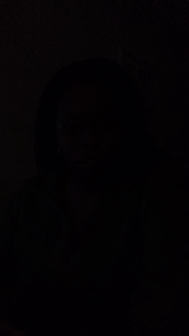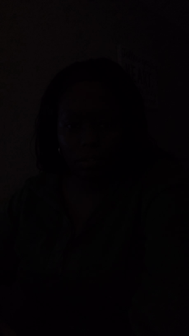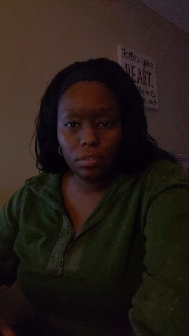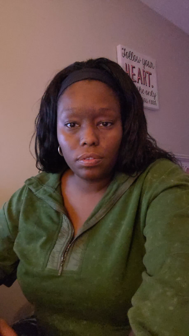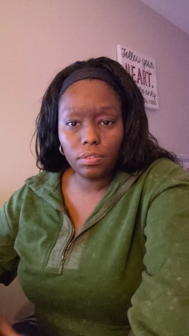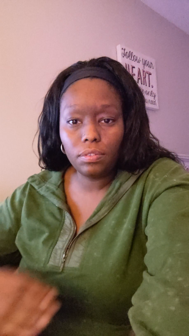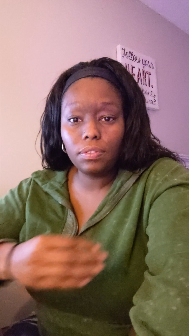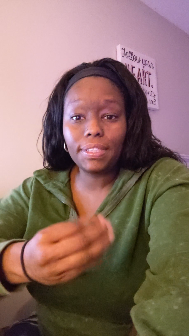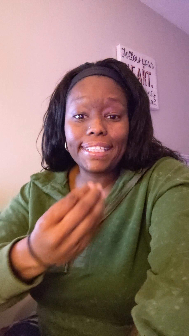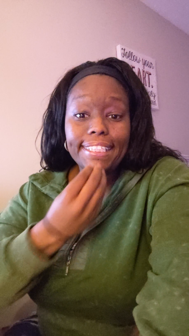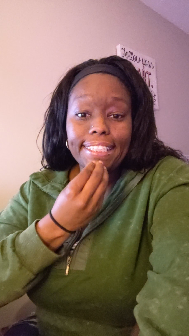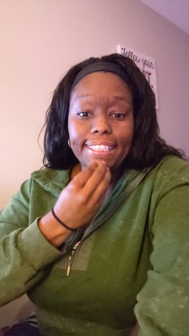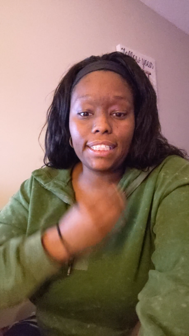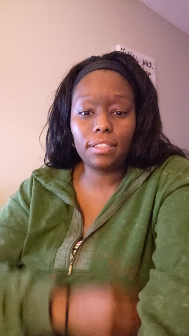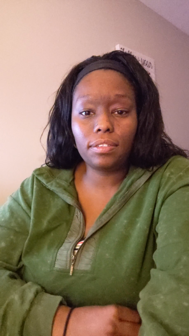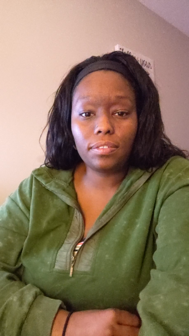eat